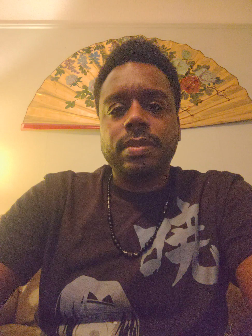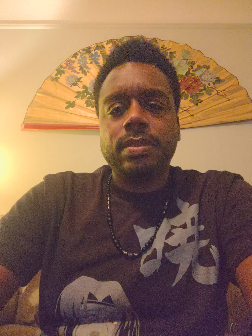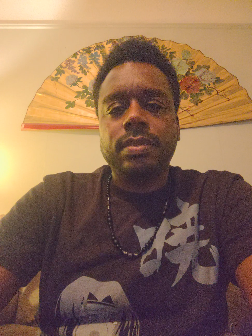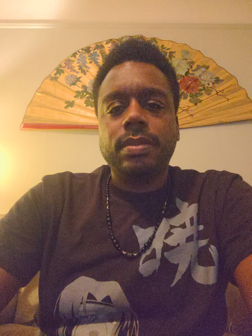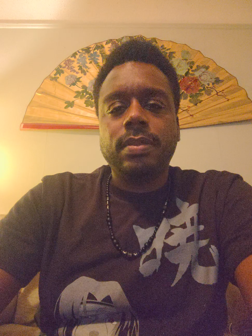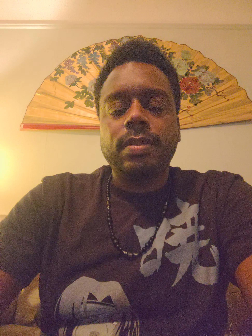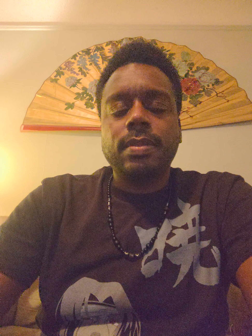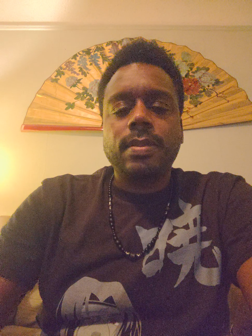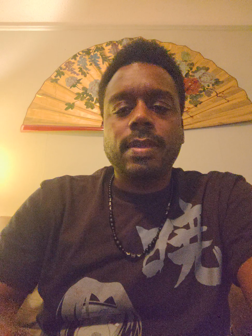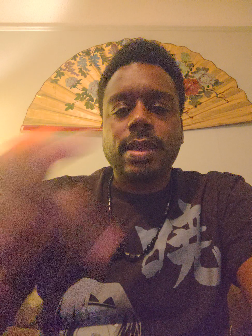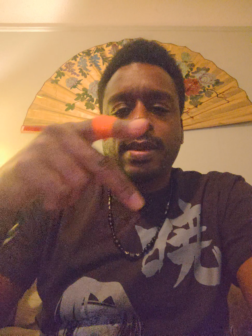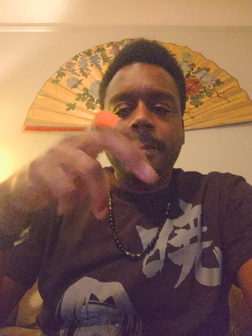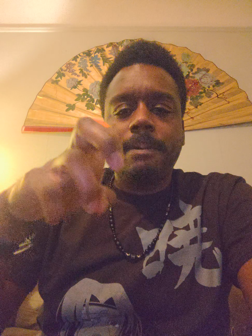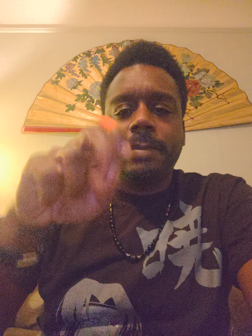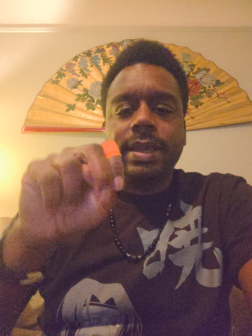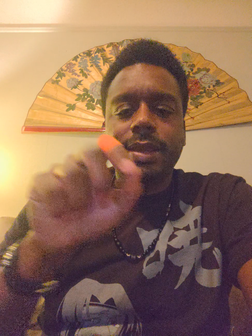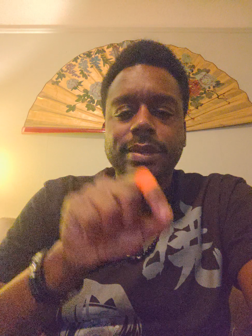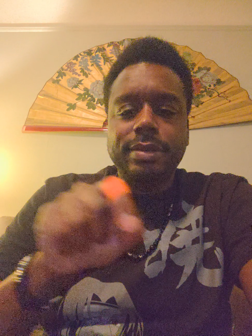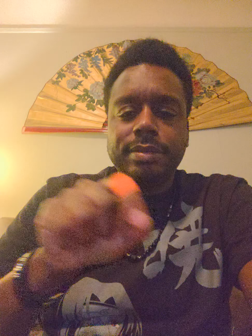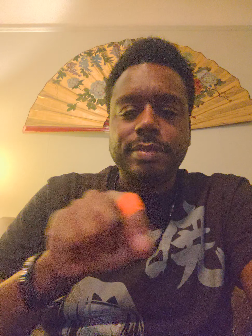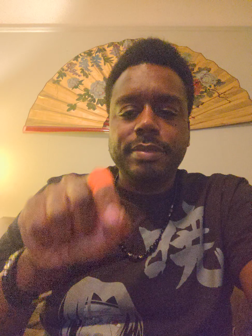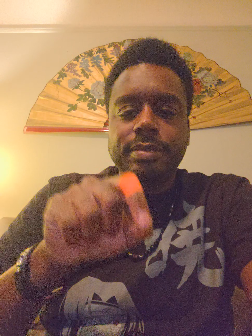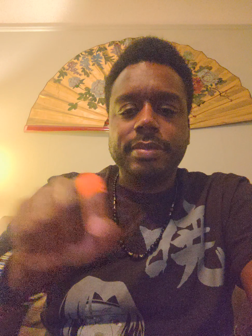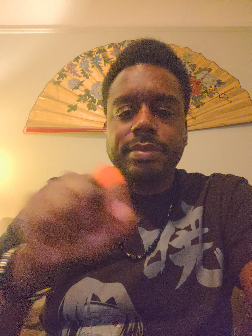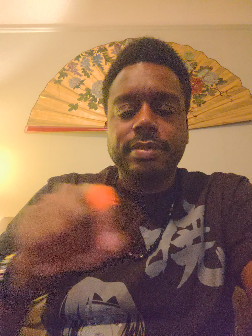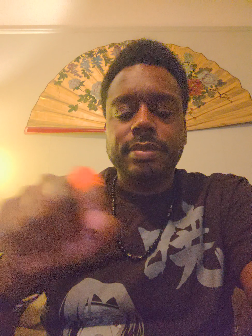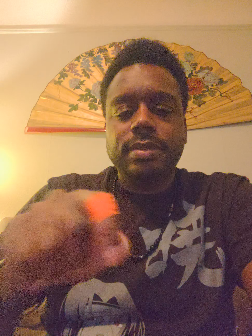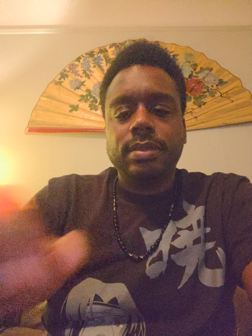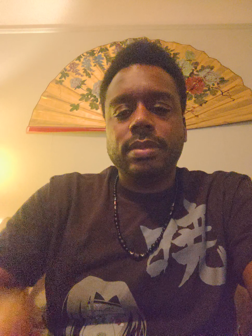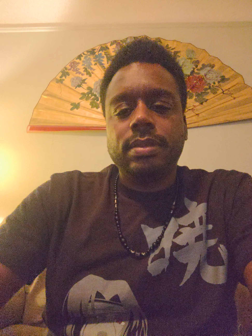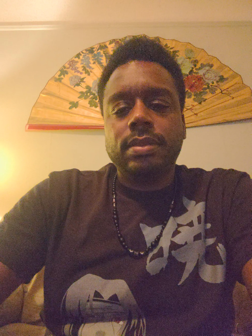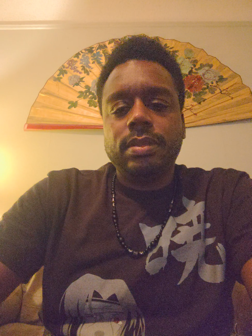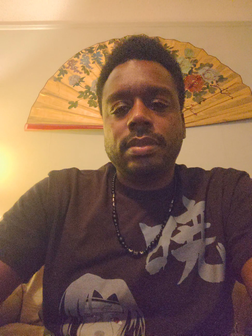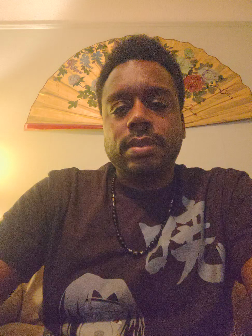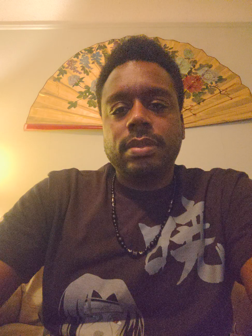pen